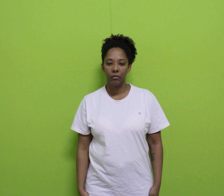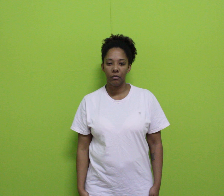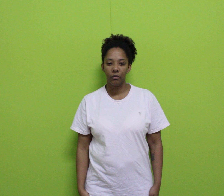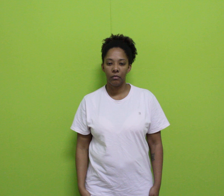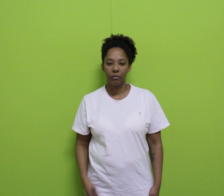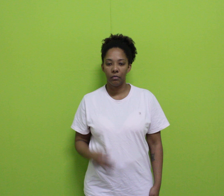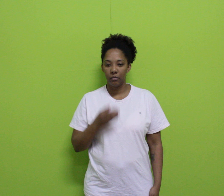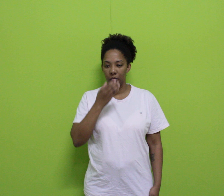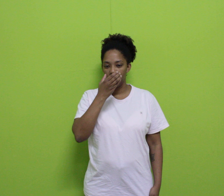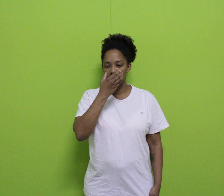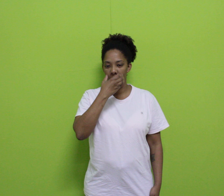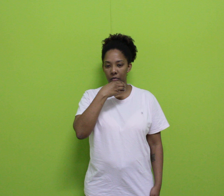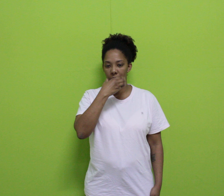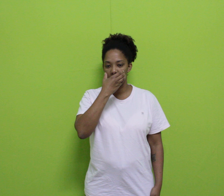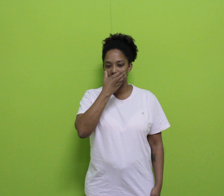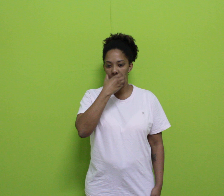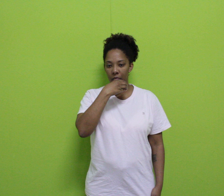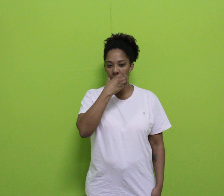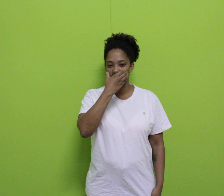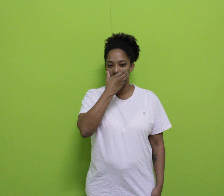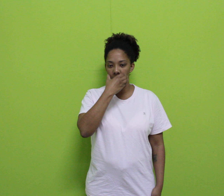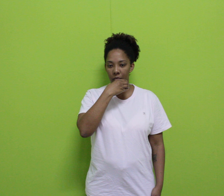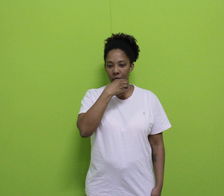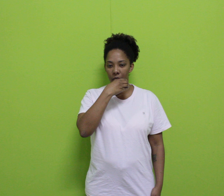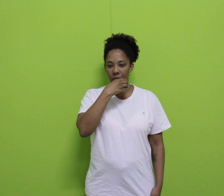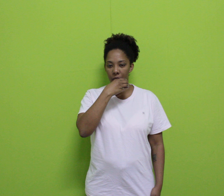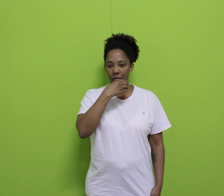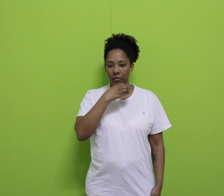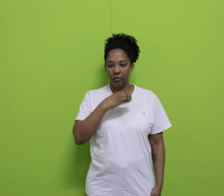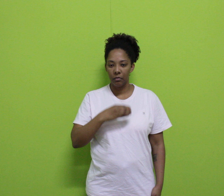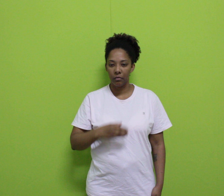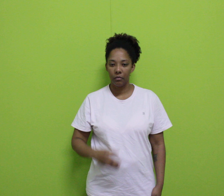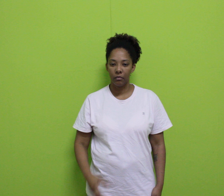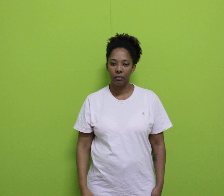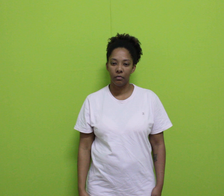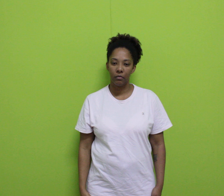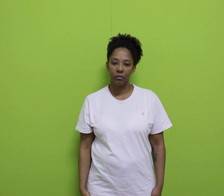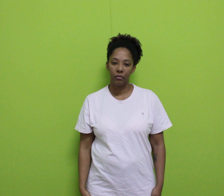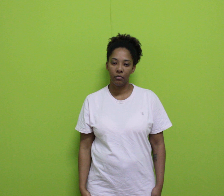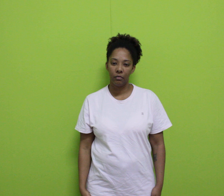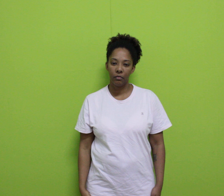maçã